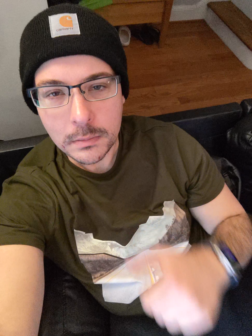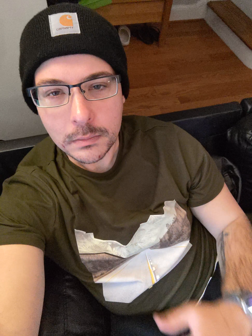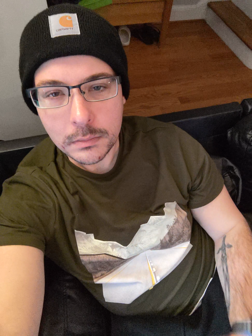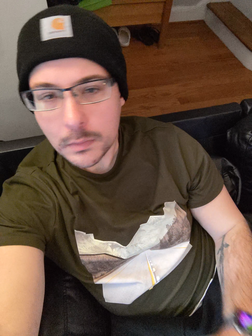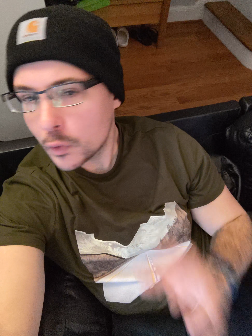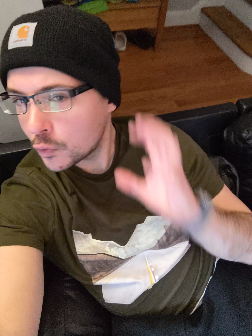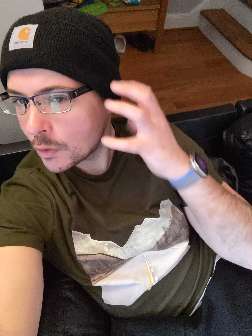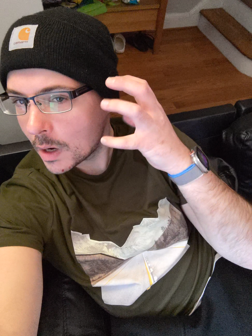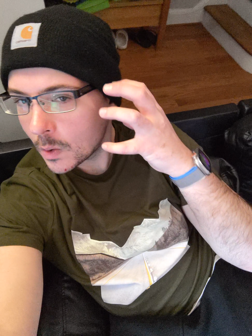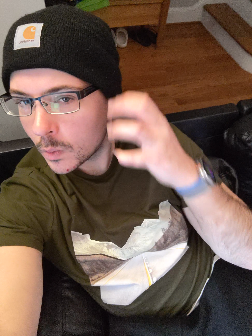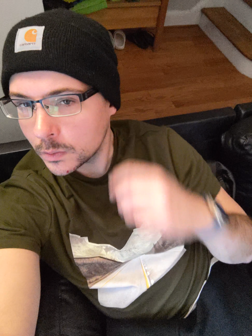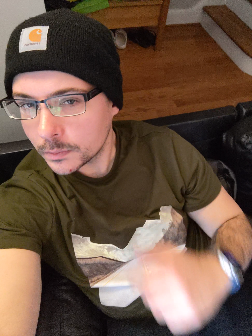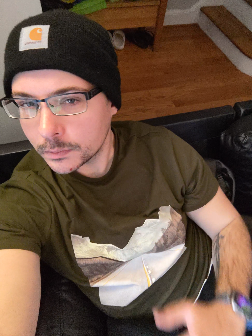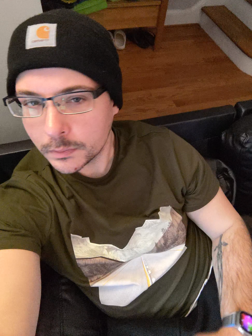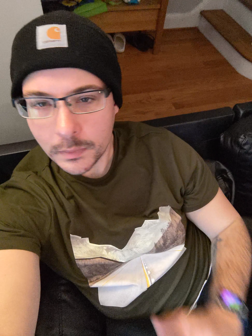radio